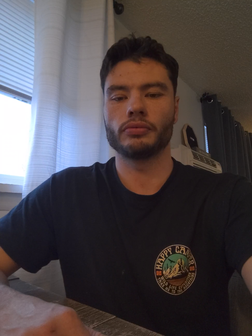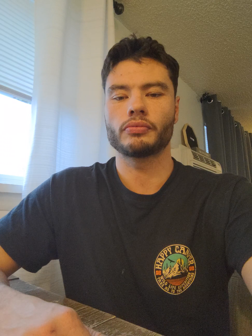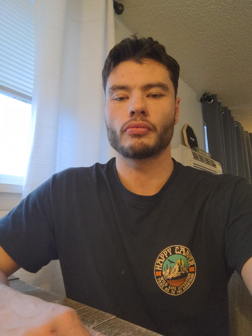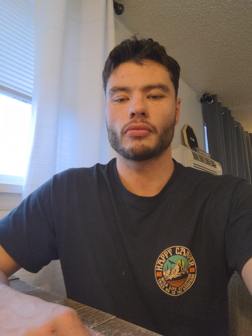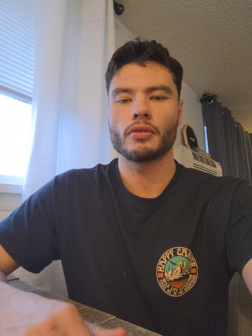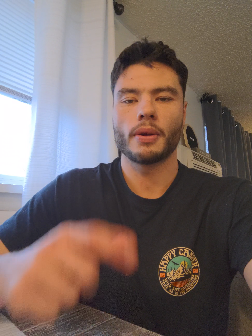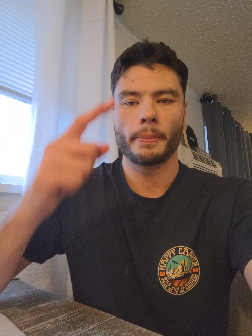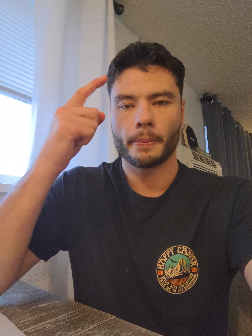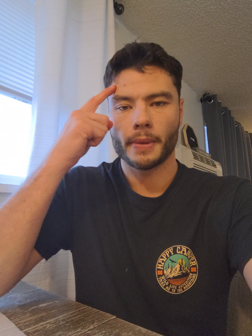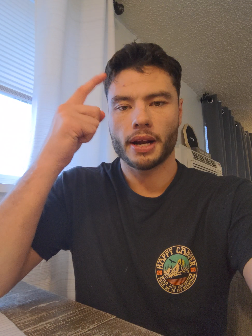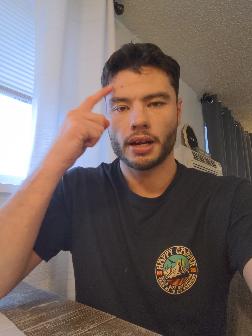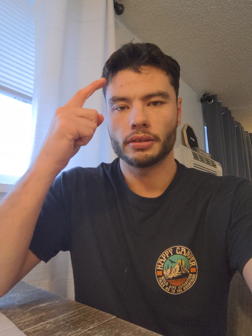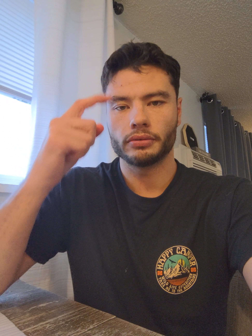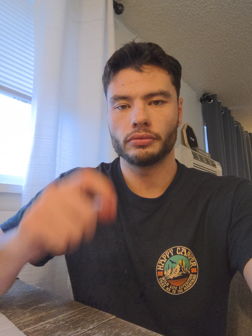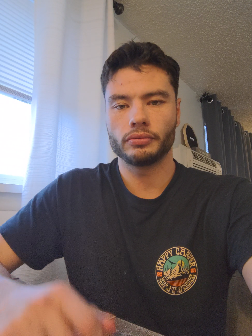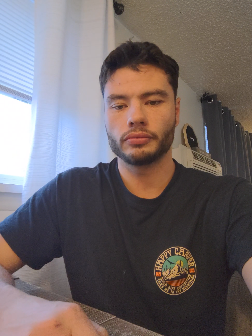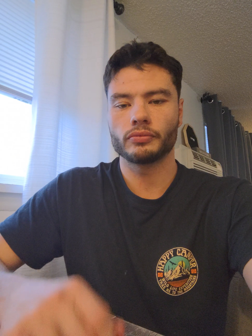penny